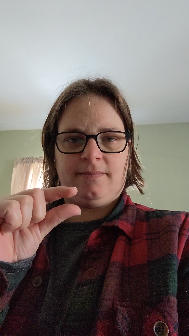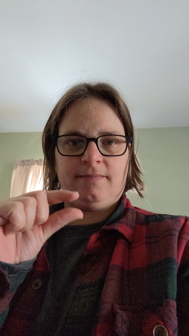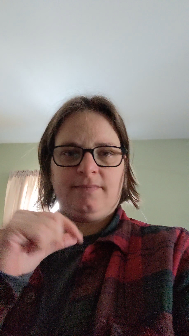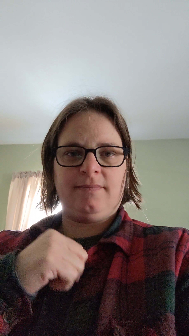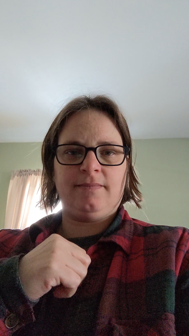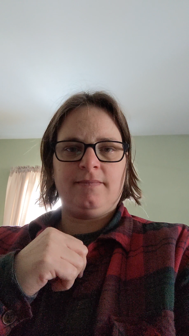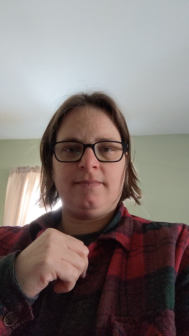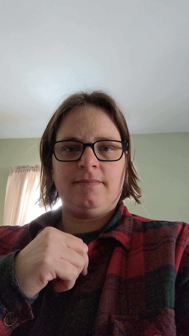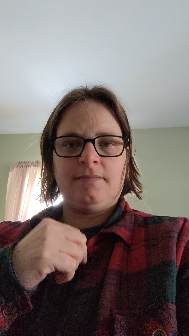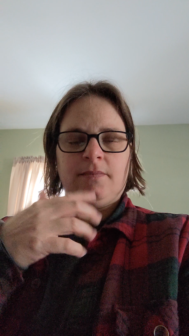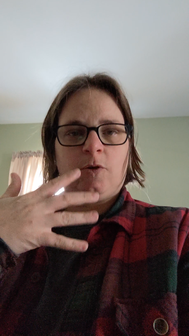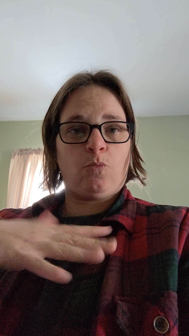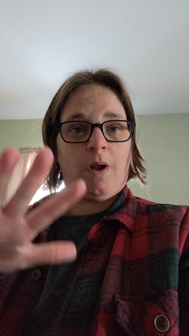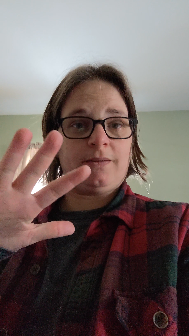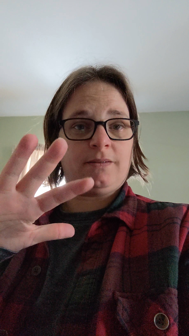dress